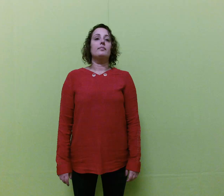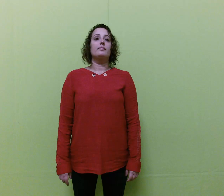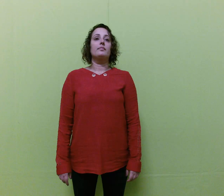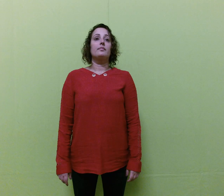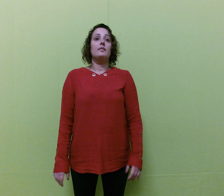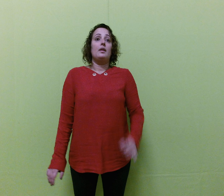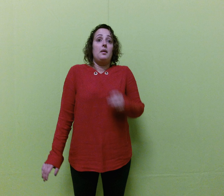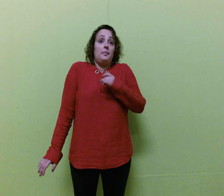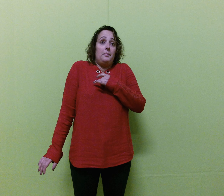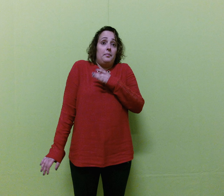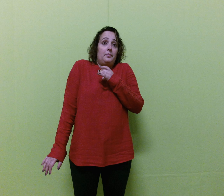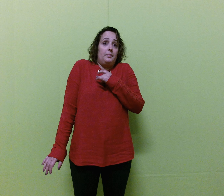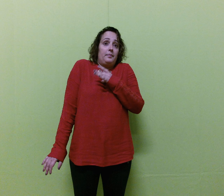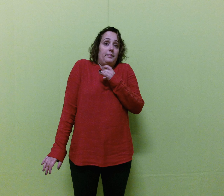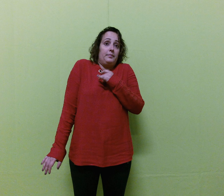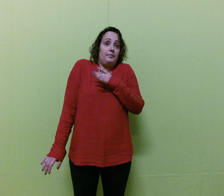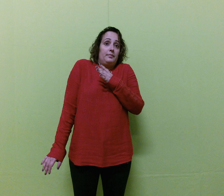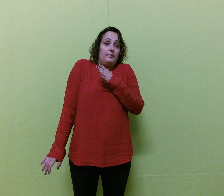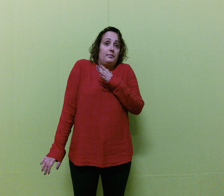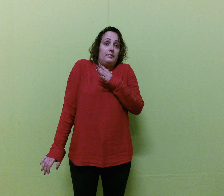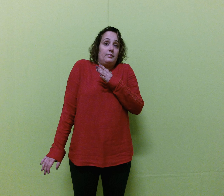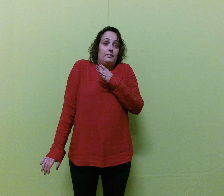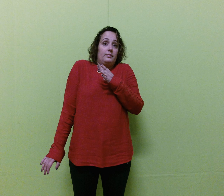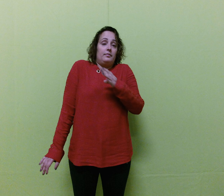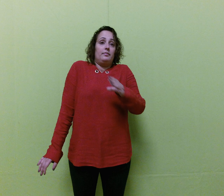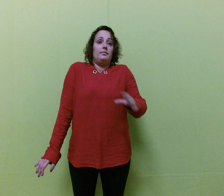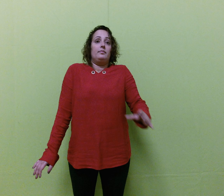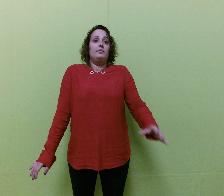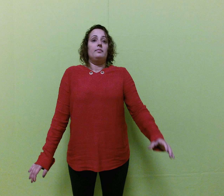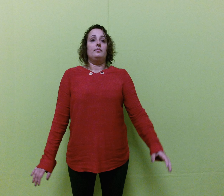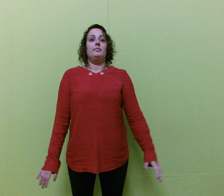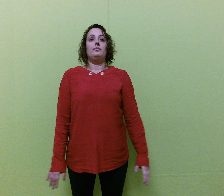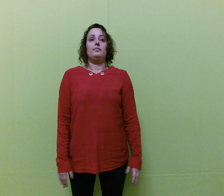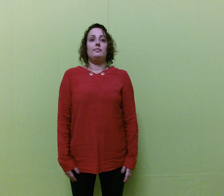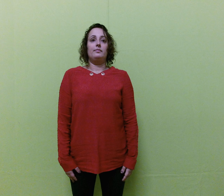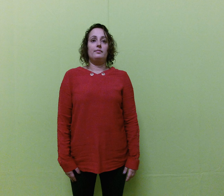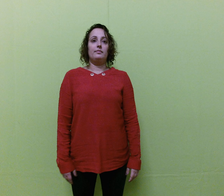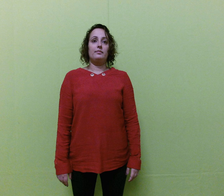medo